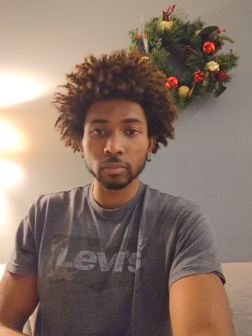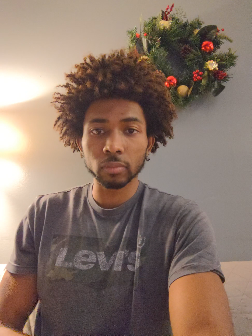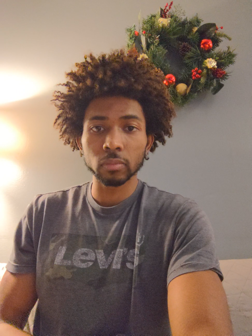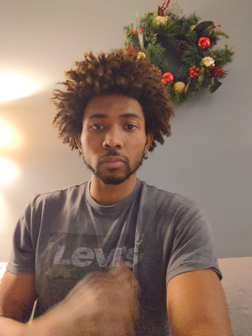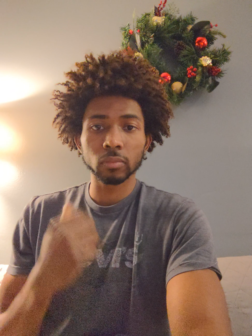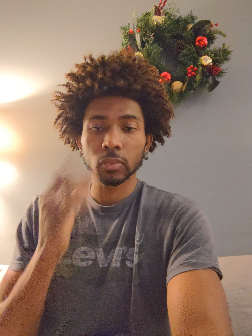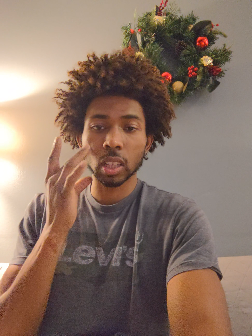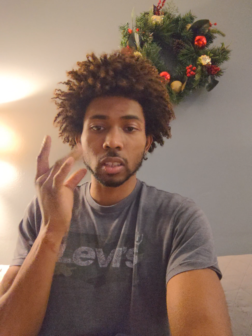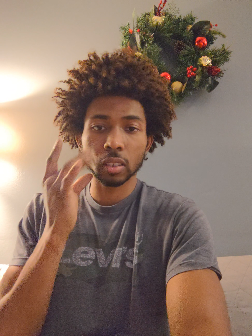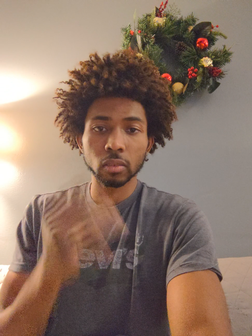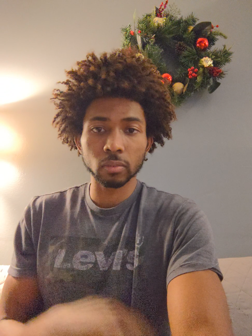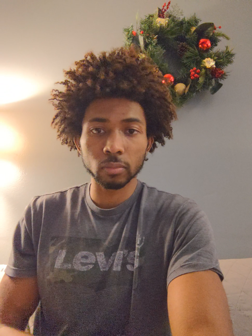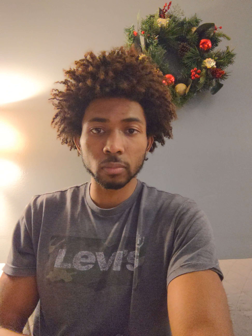cat